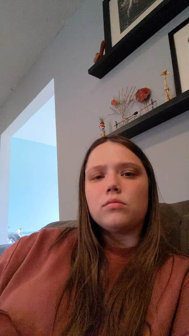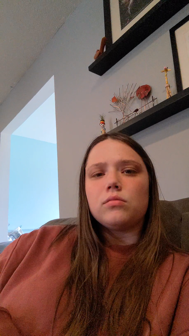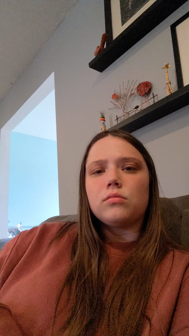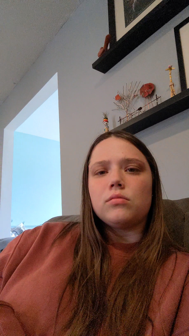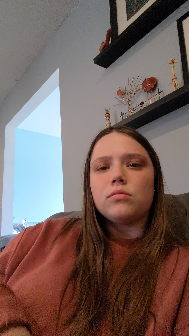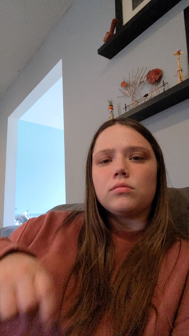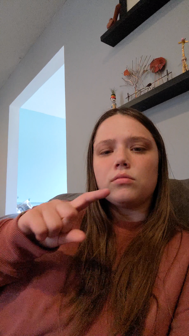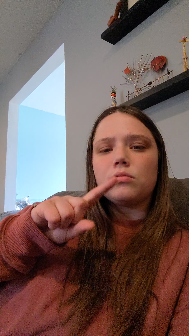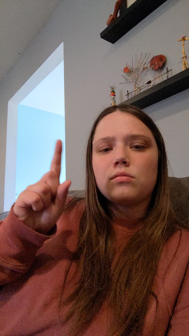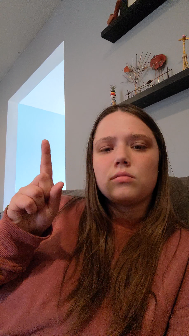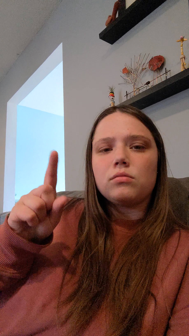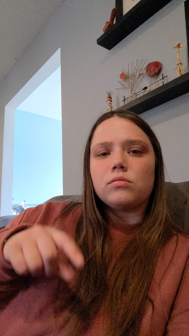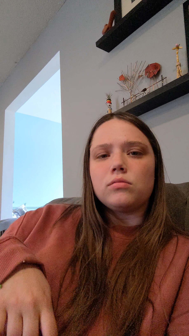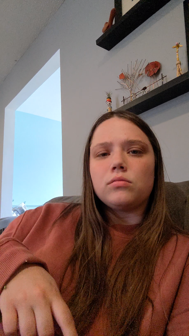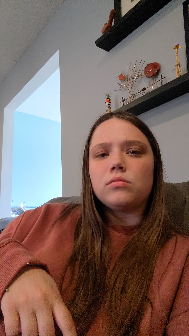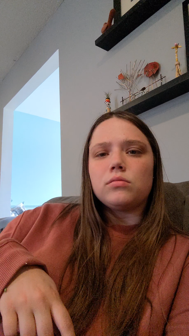but